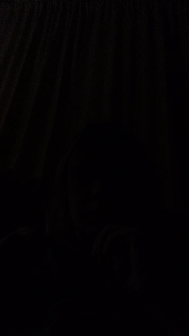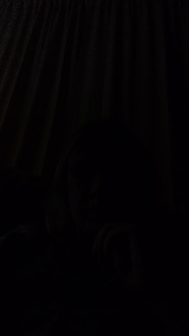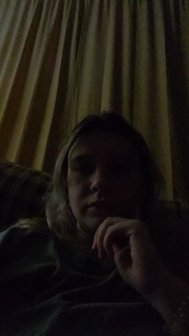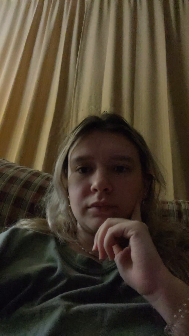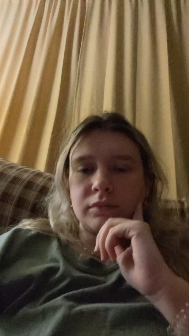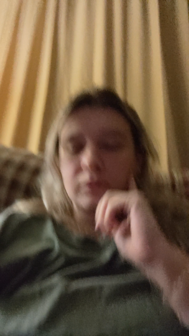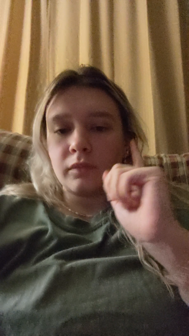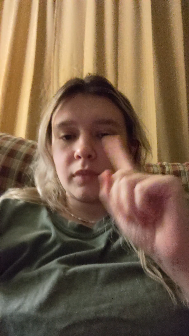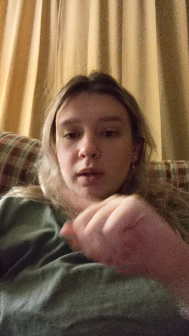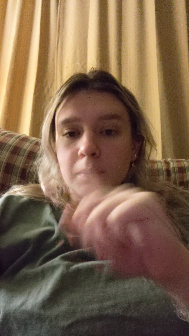but